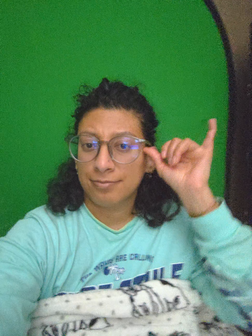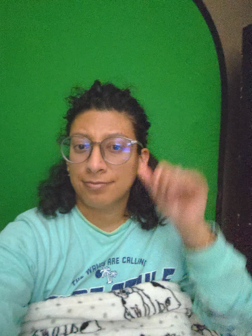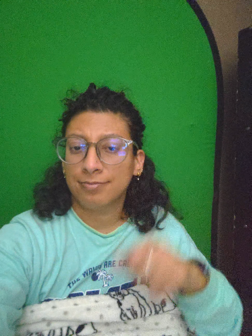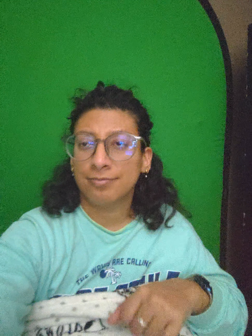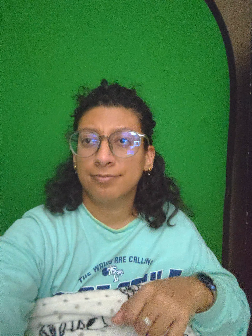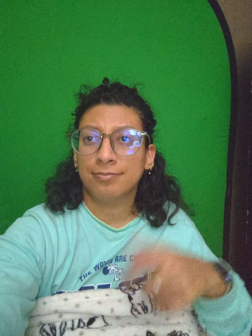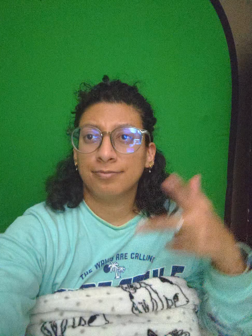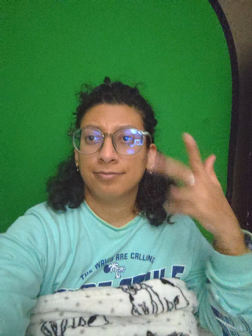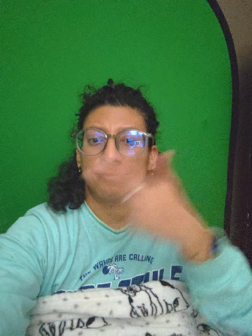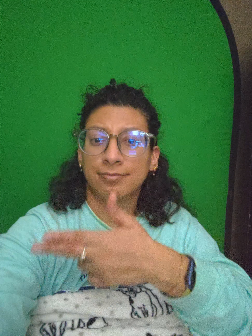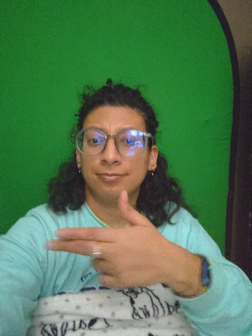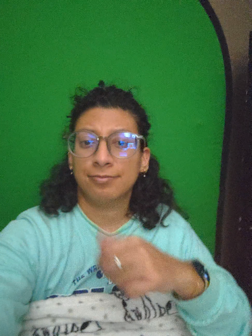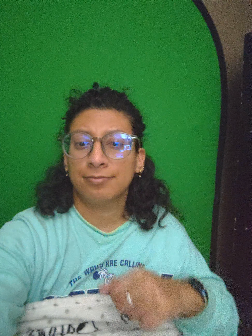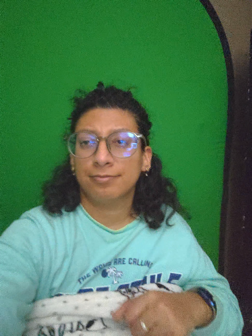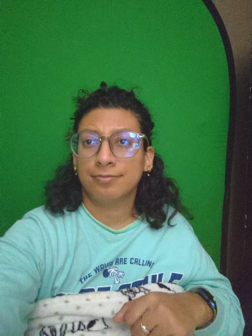scissors